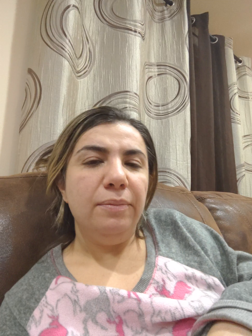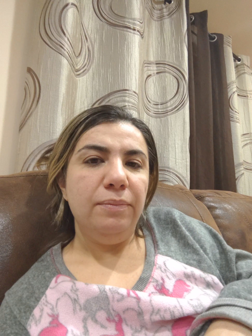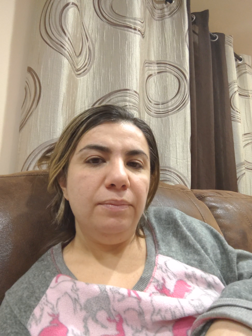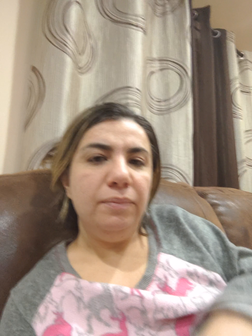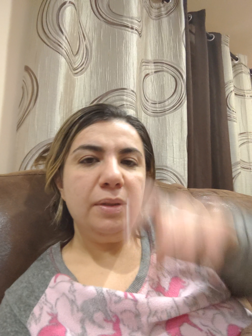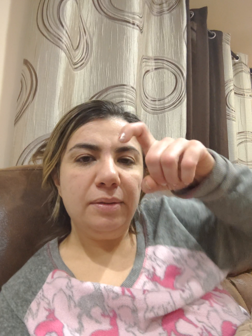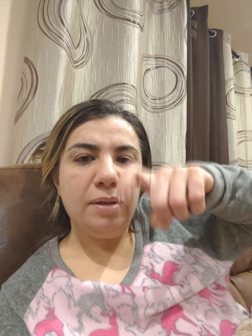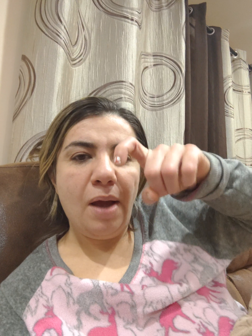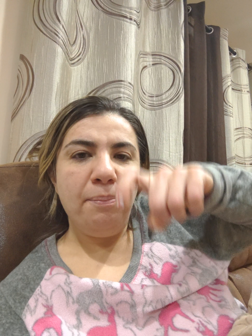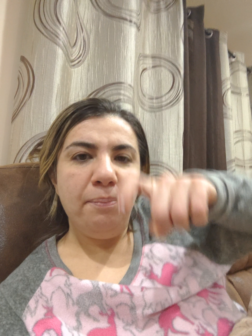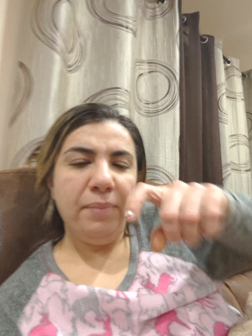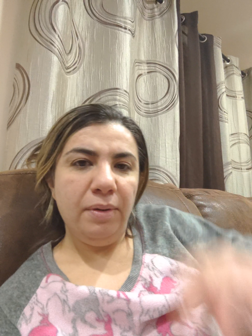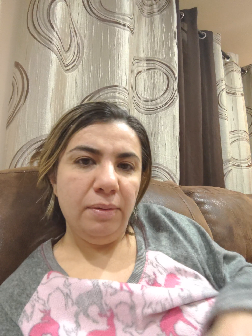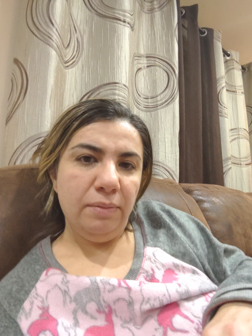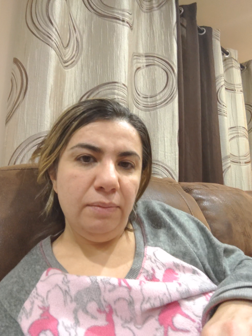time